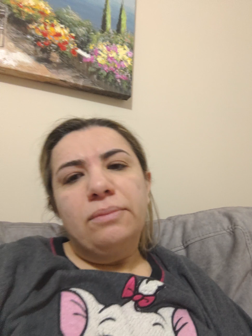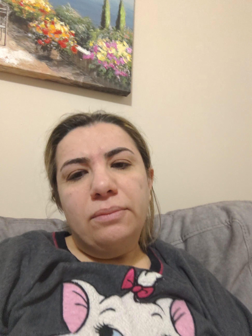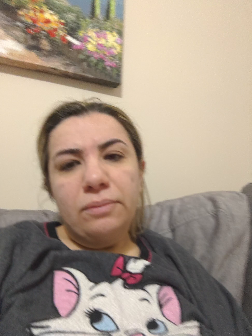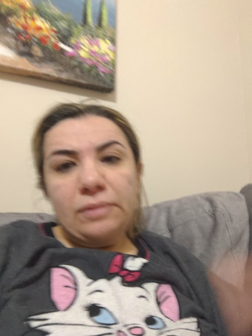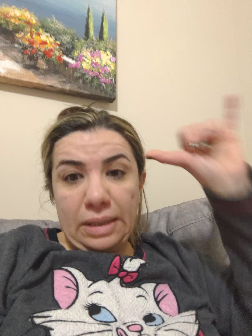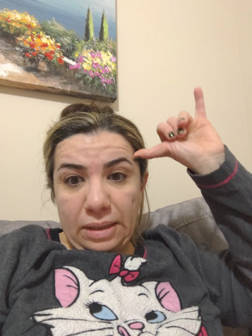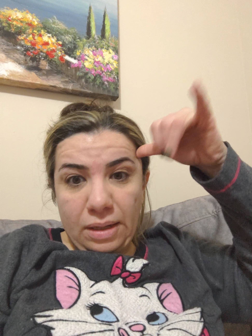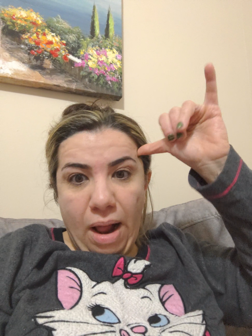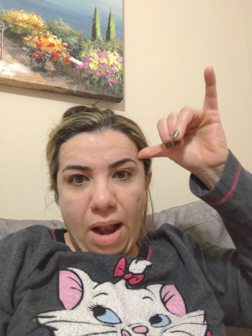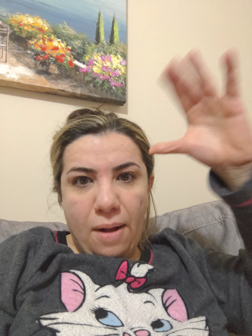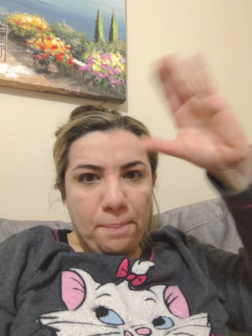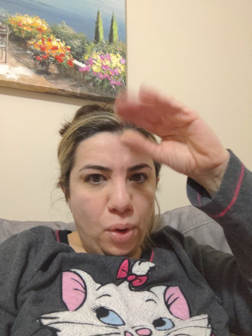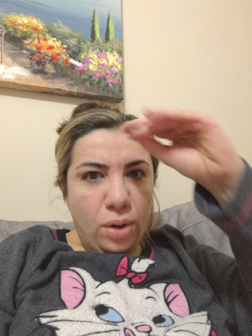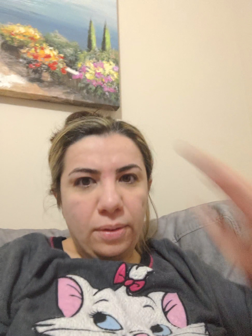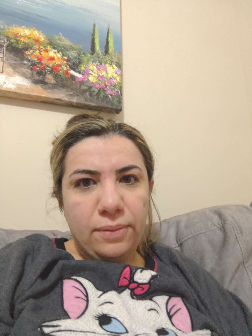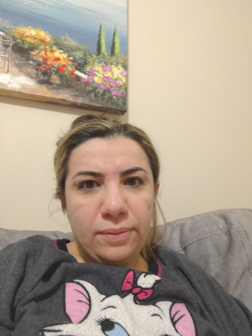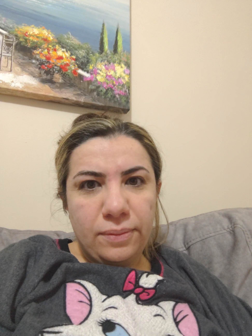cowboy